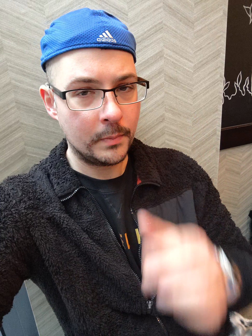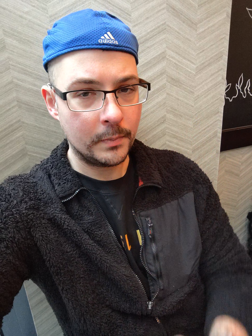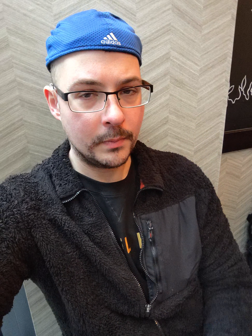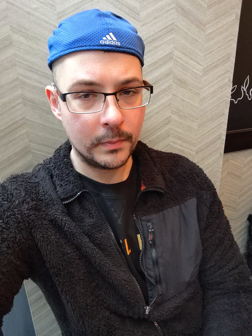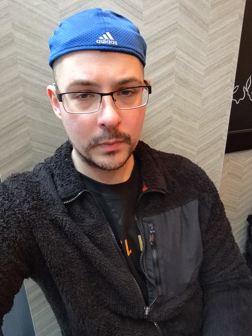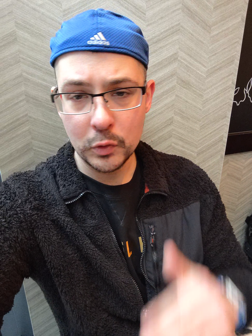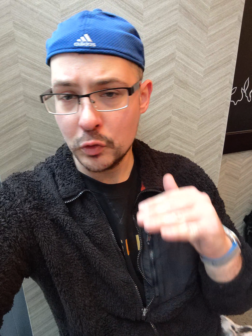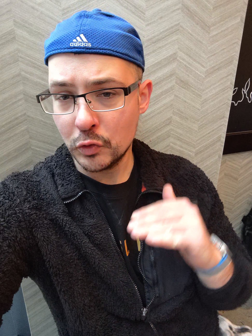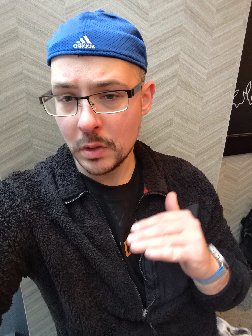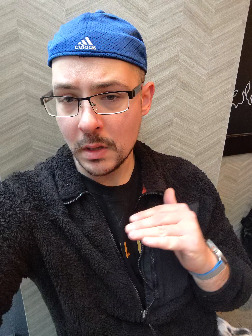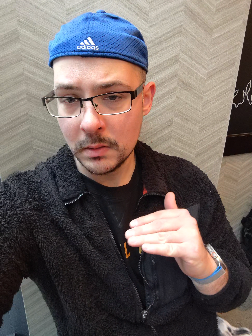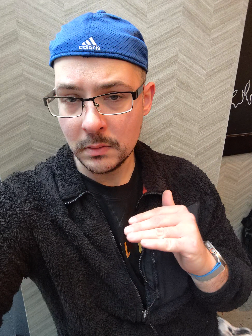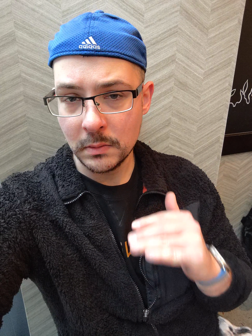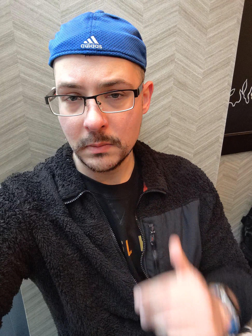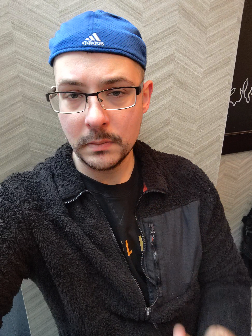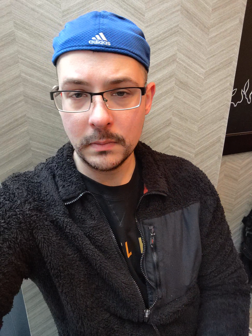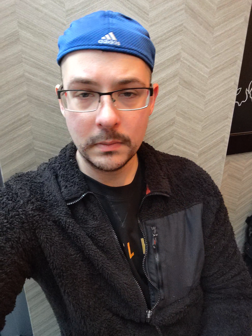child